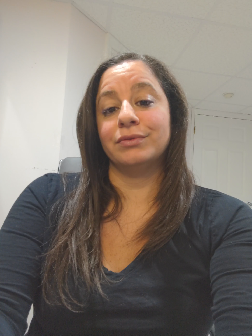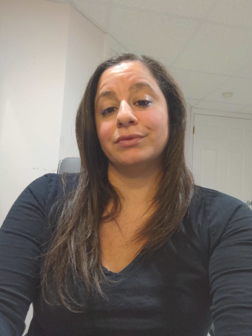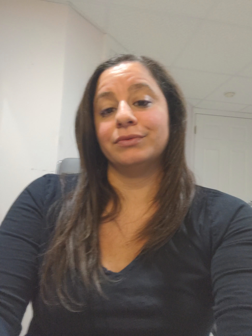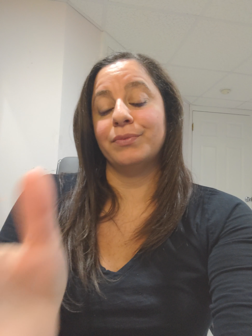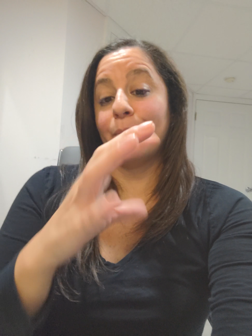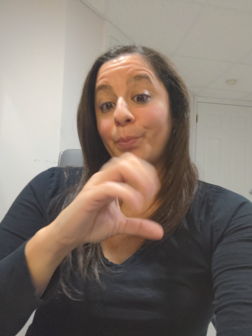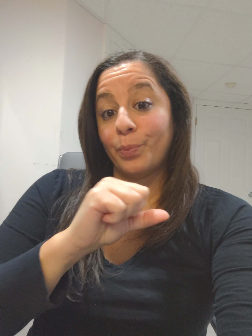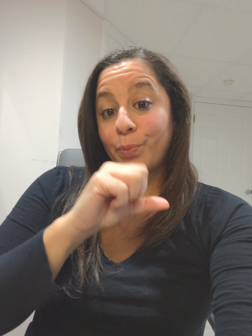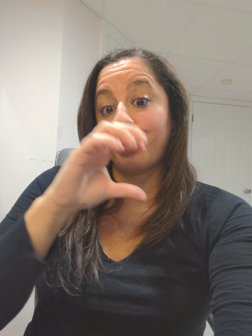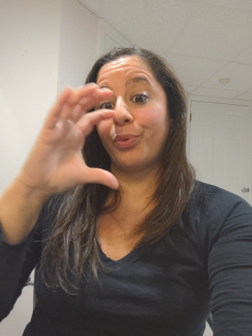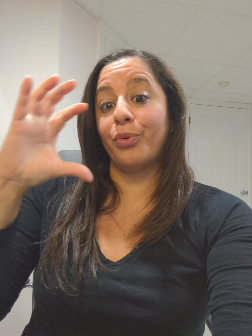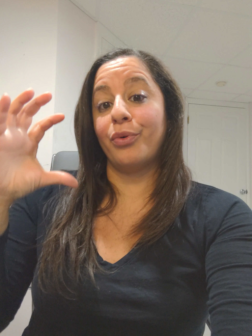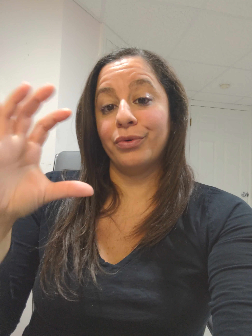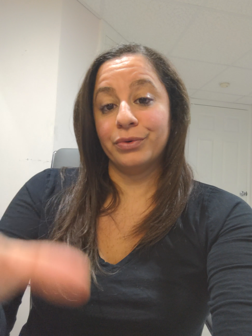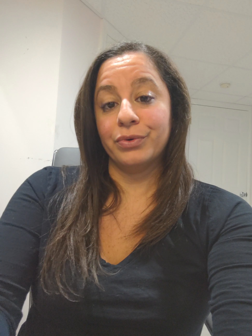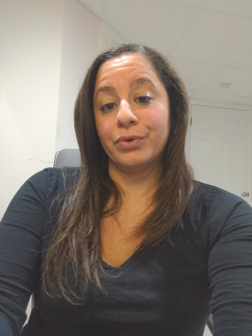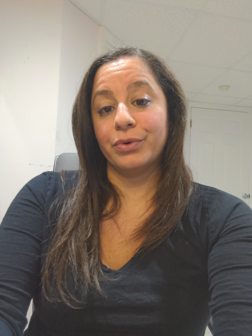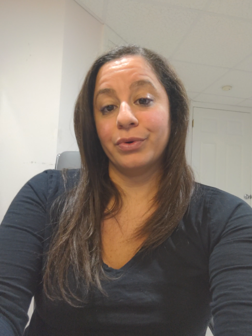balloon